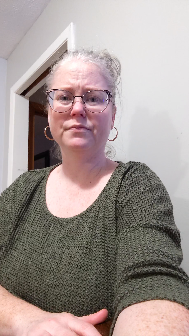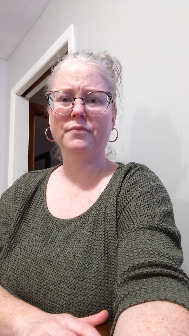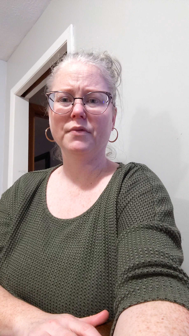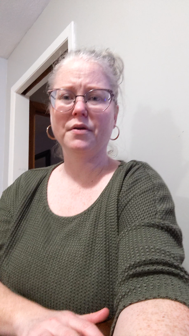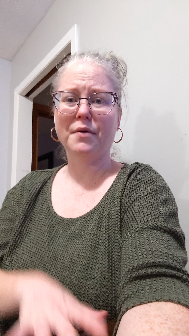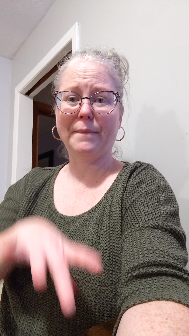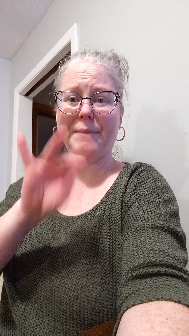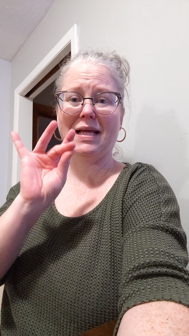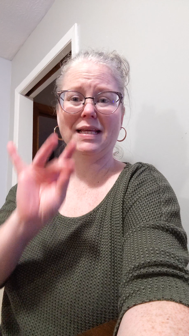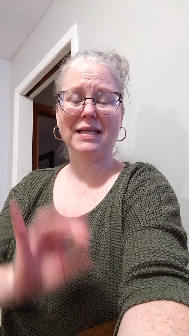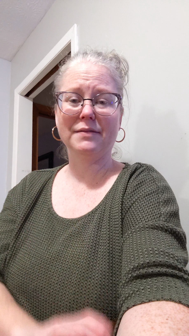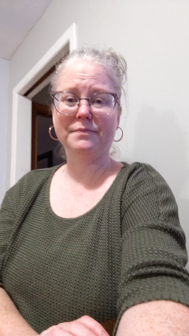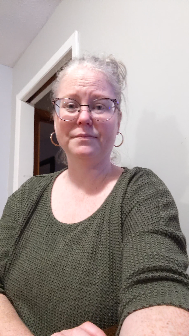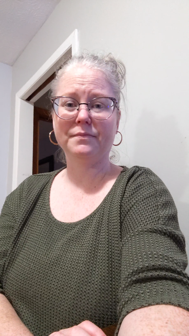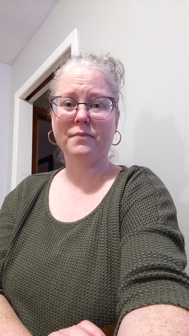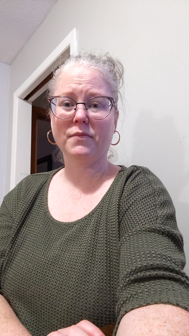pick